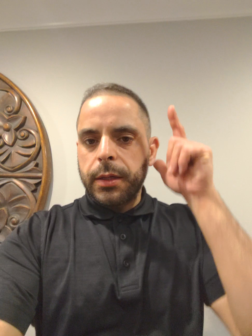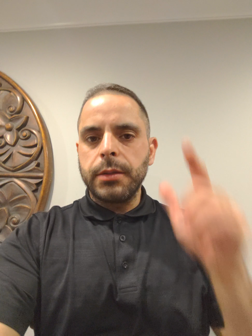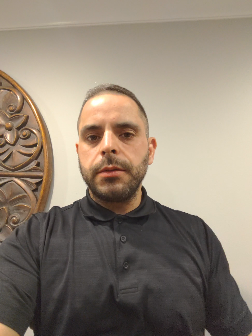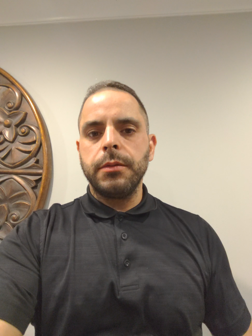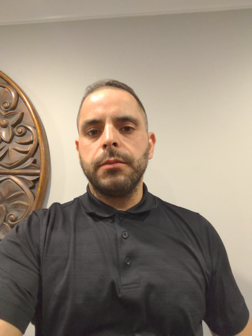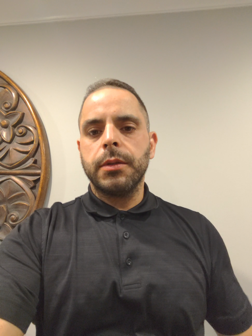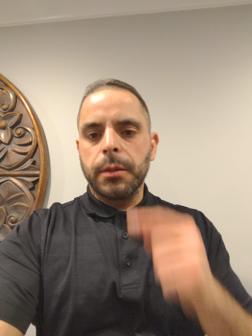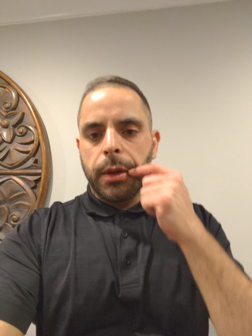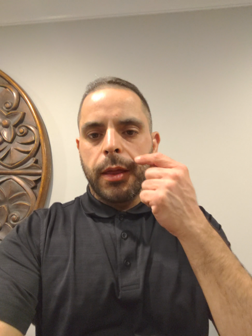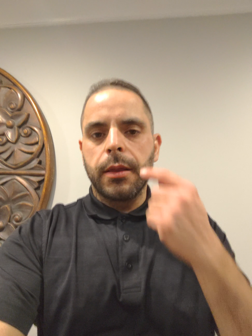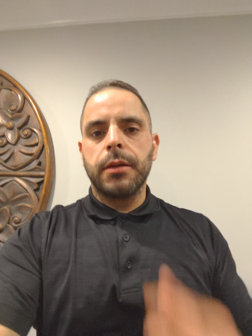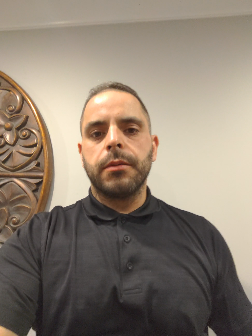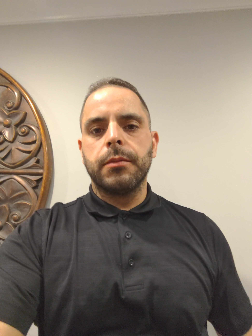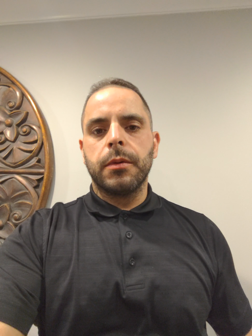smile